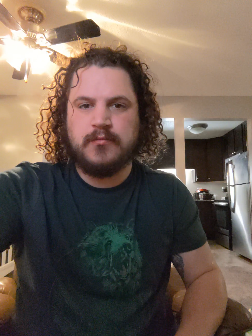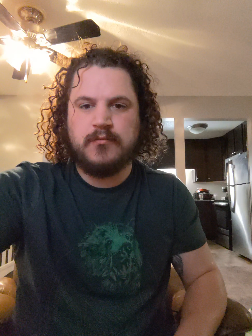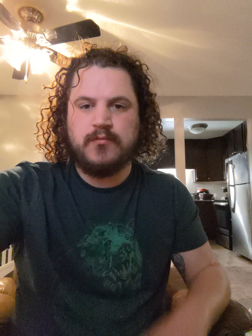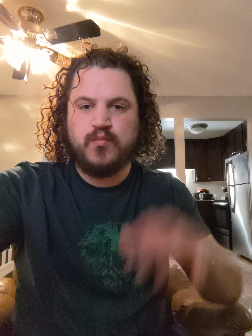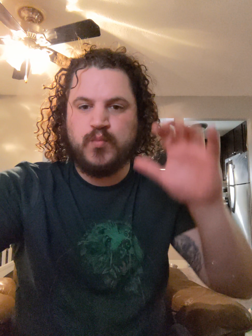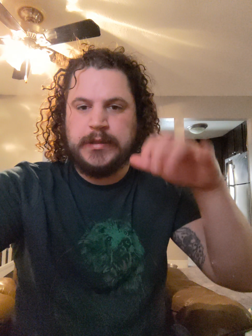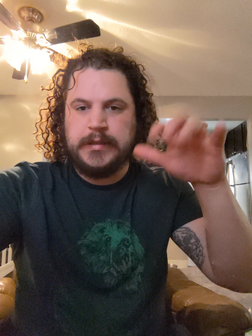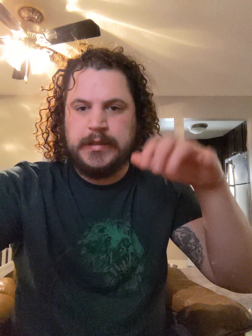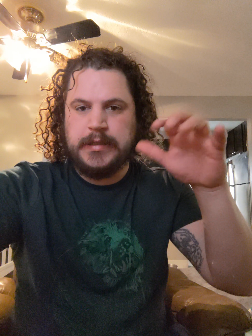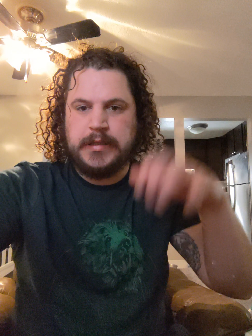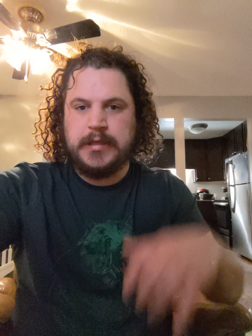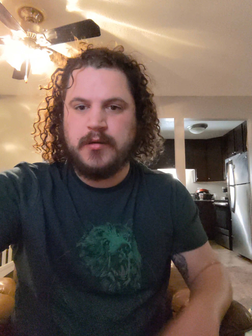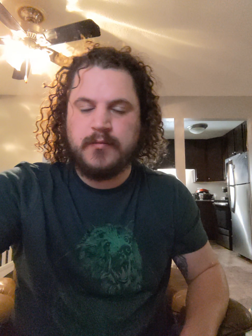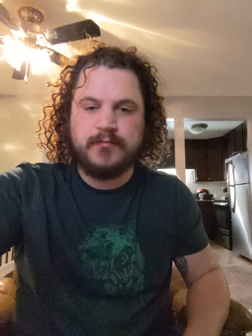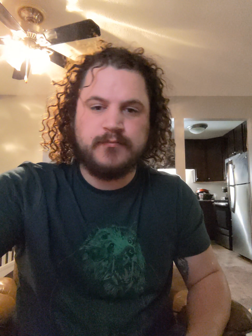rain